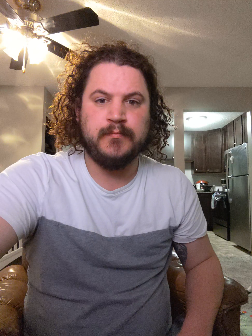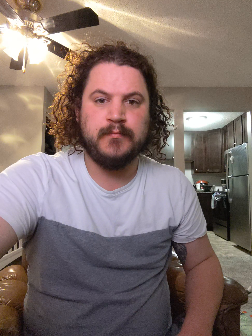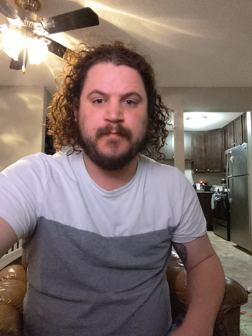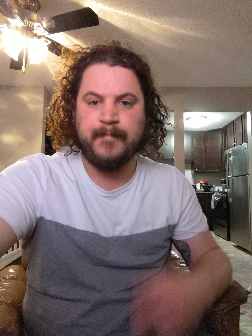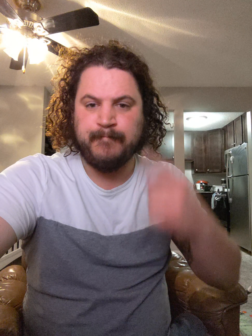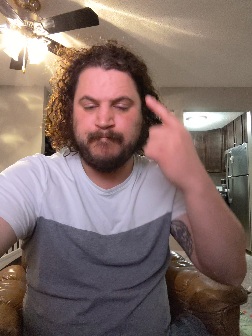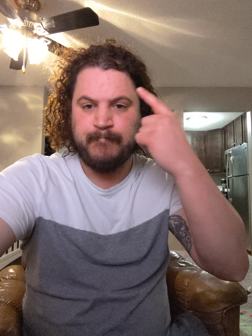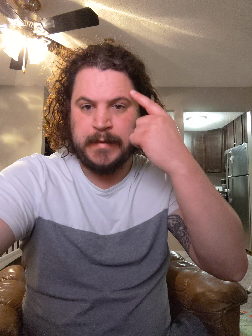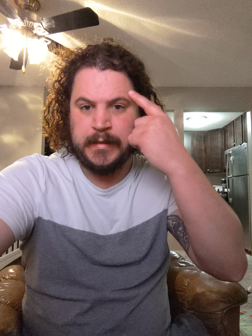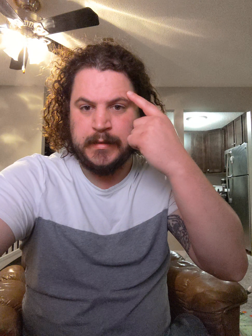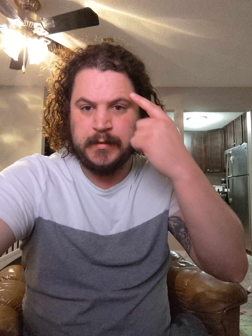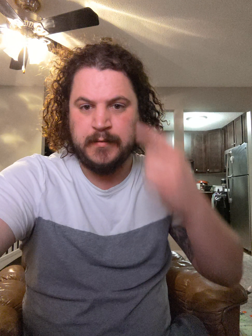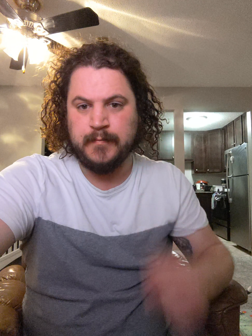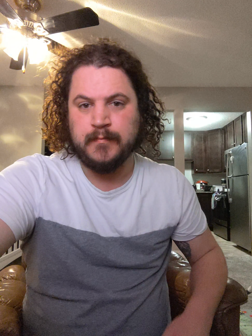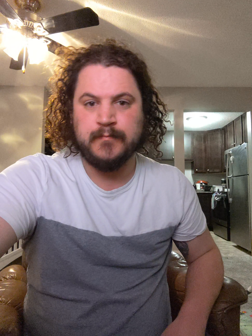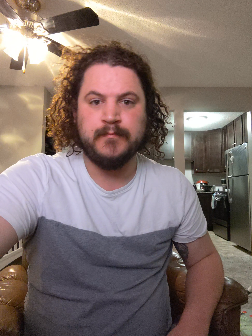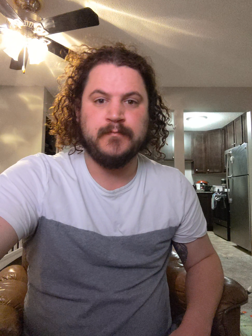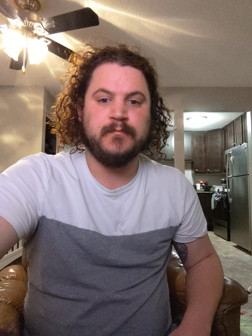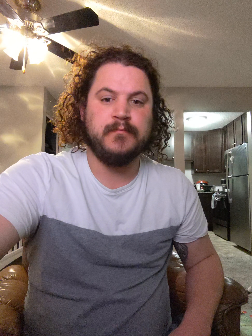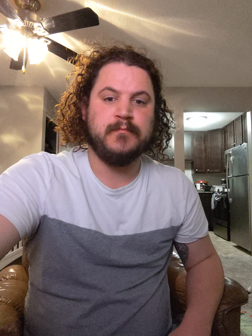penny